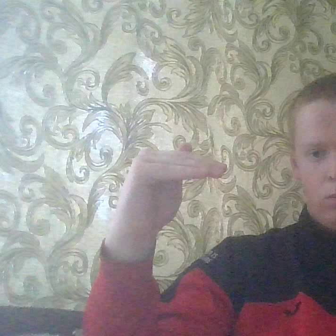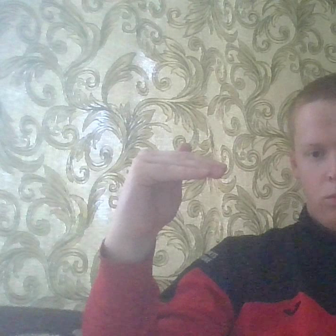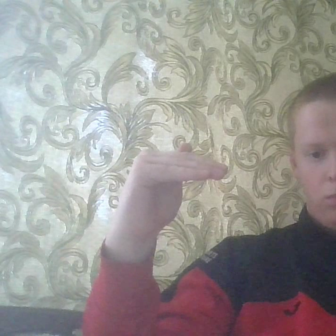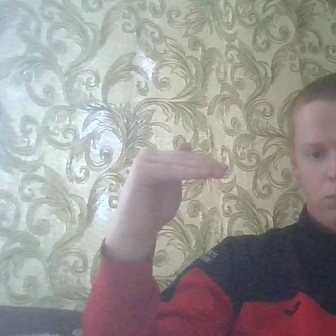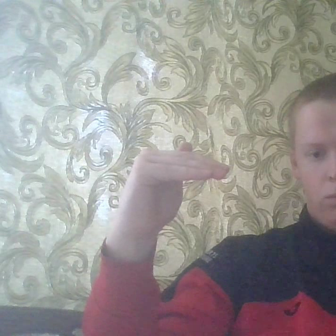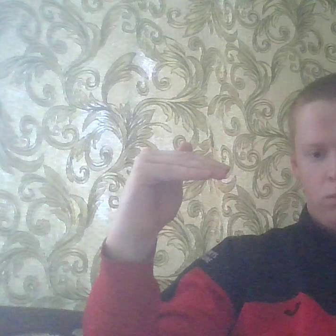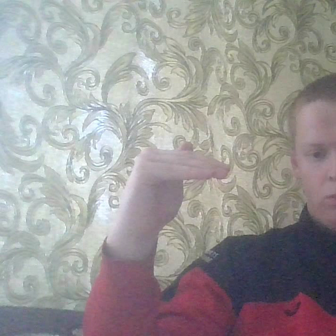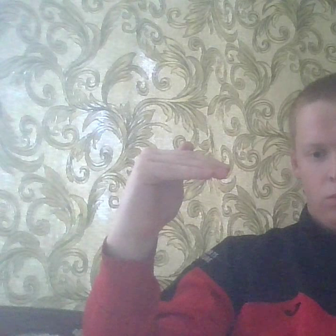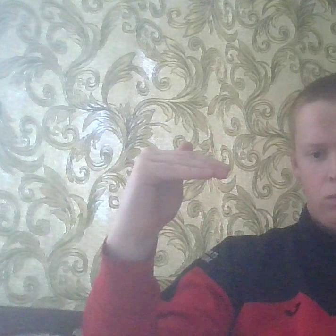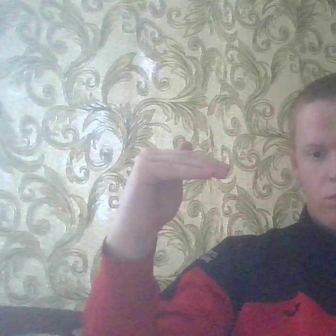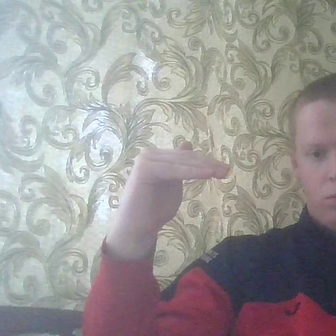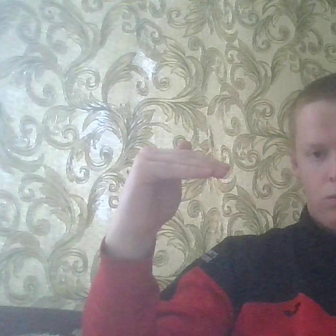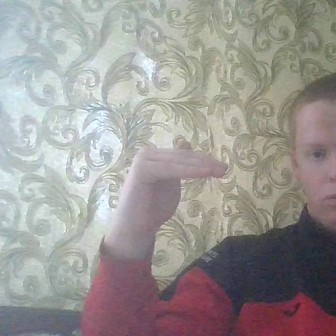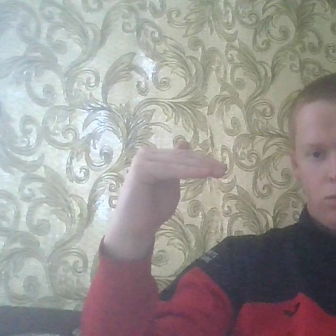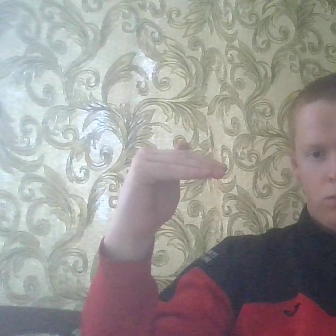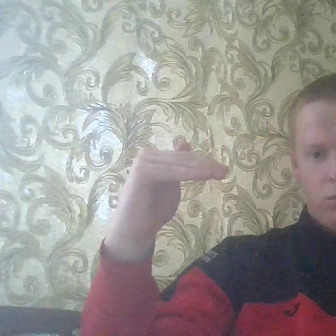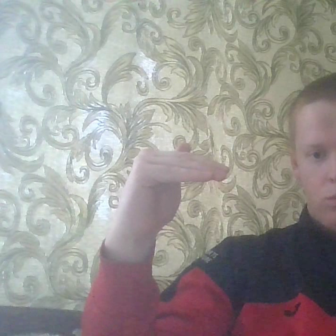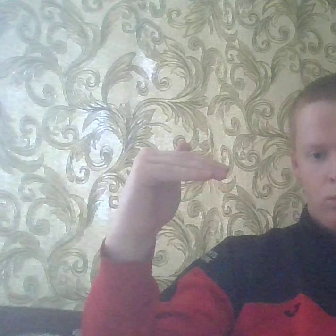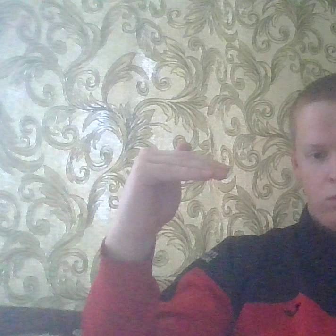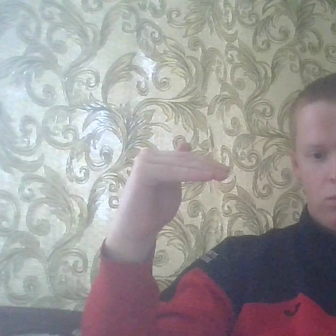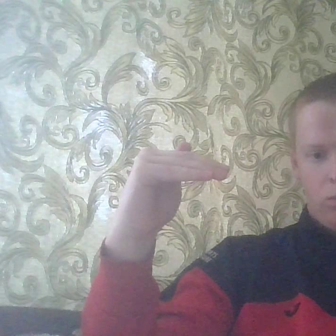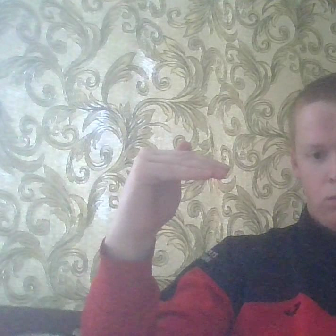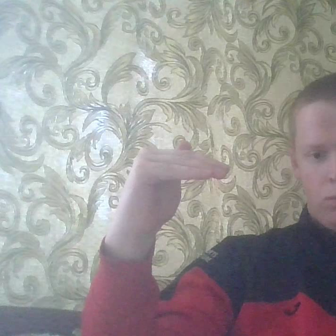Ф